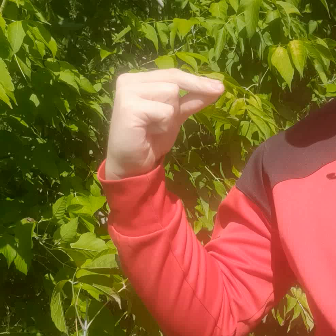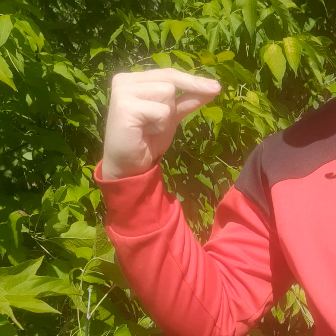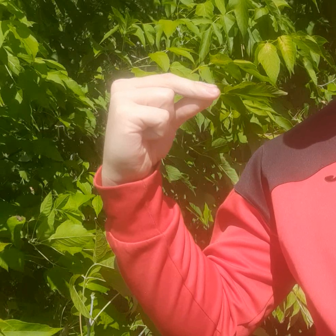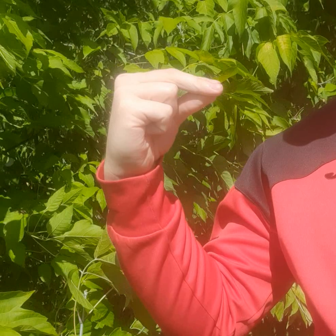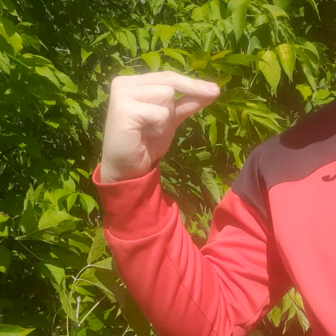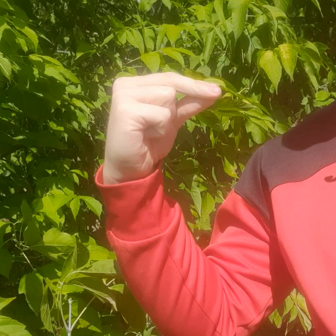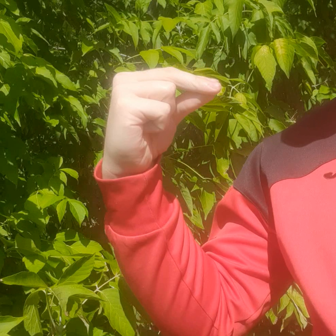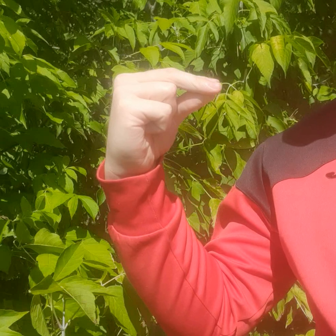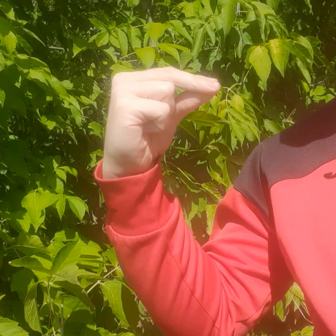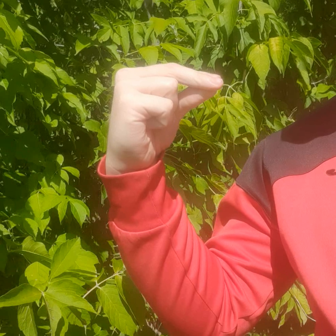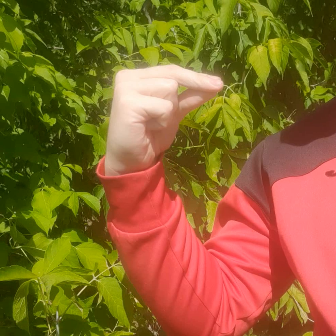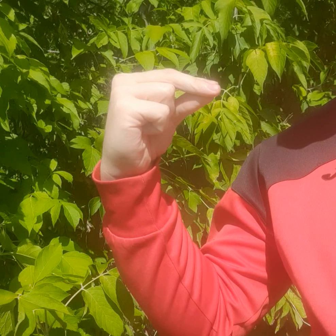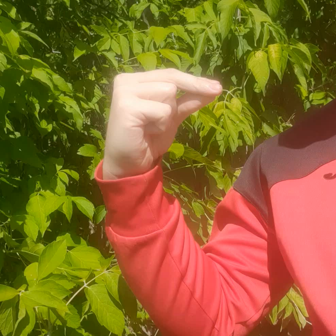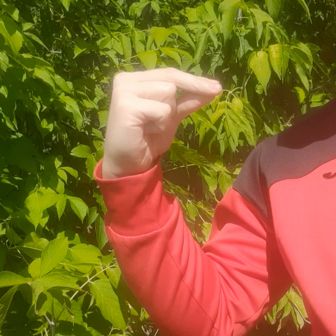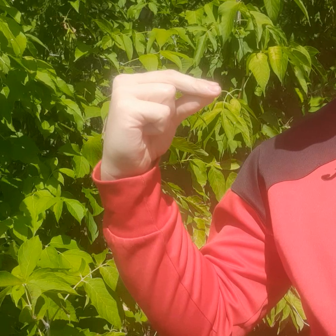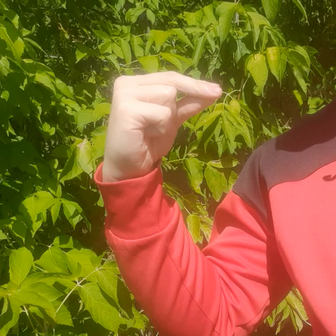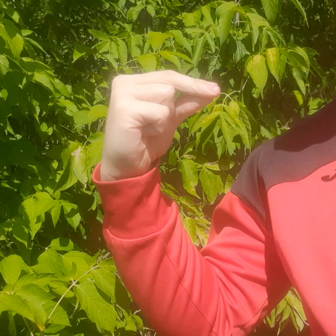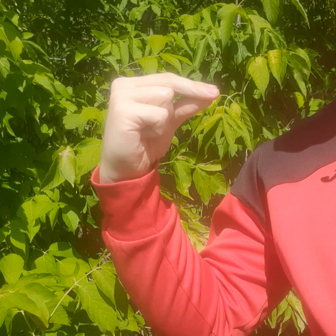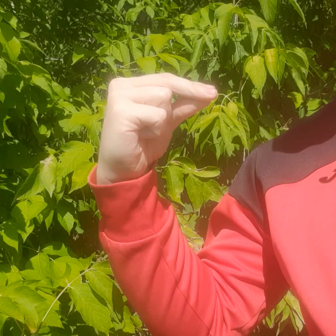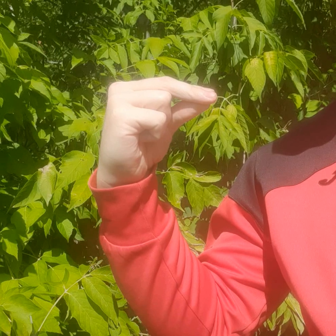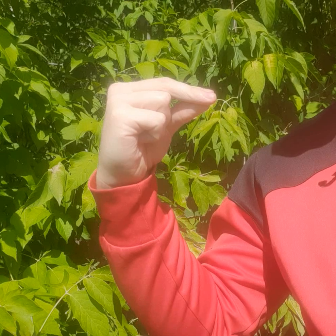Ч